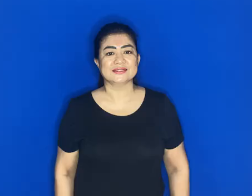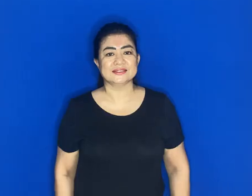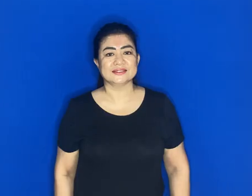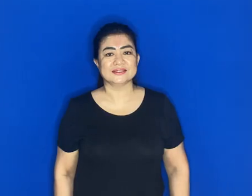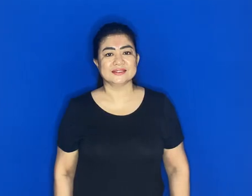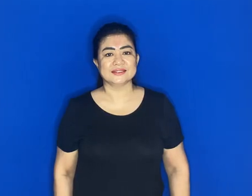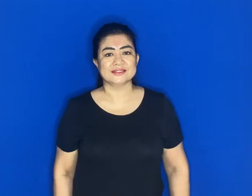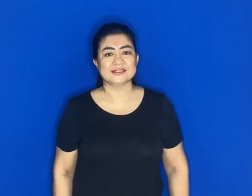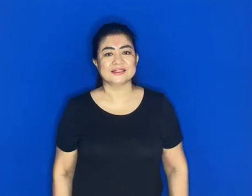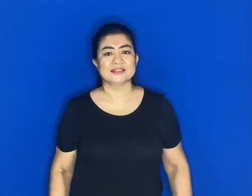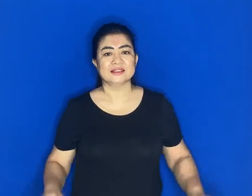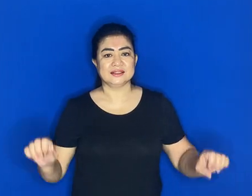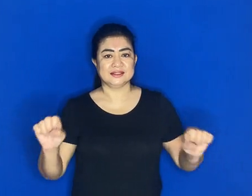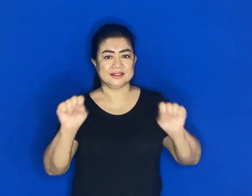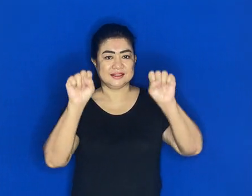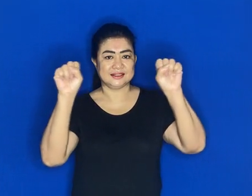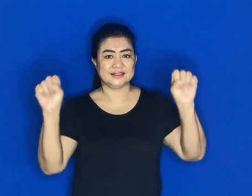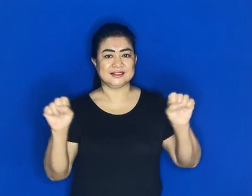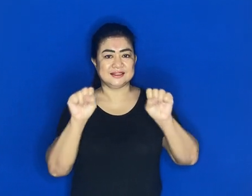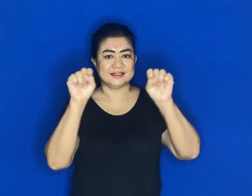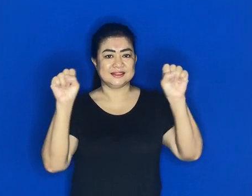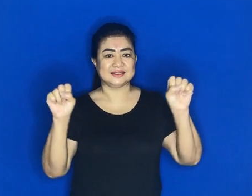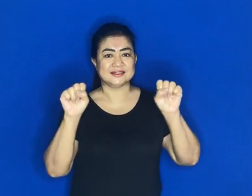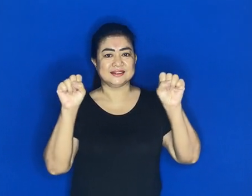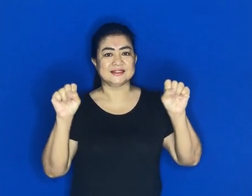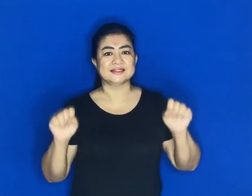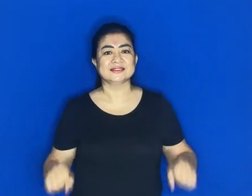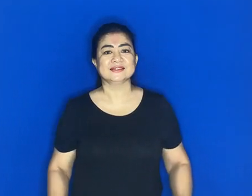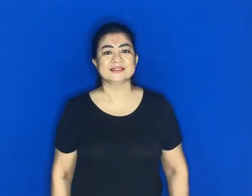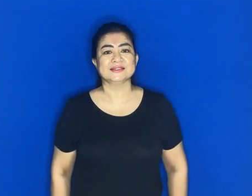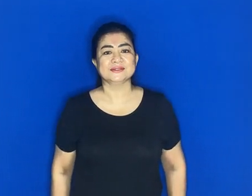saturday